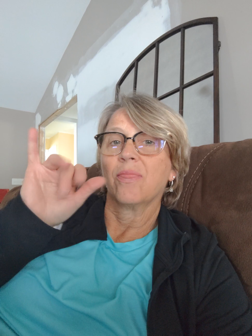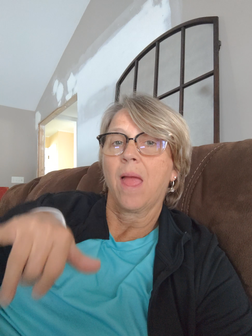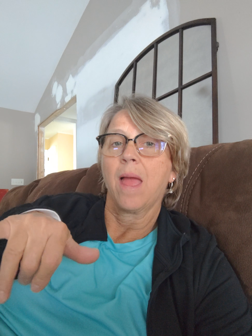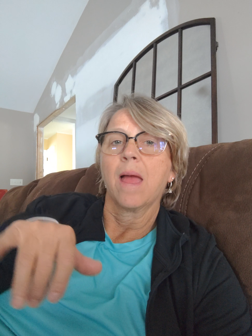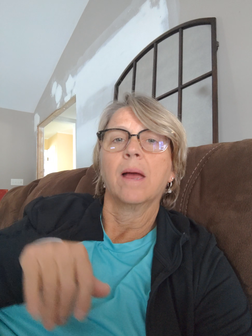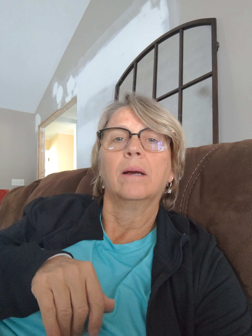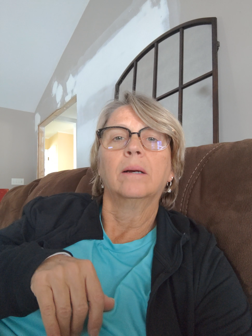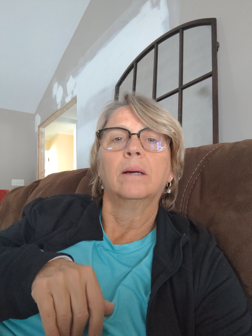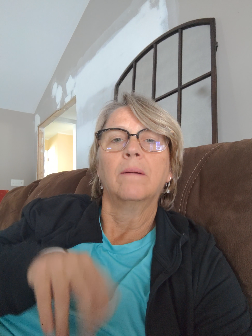that